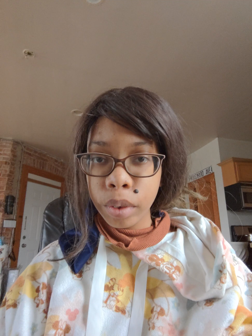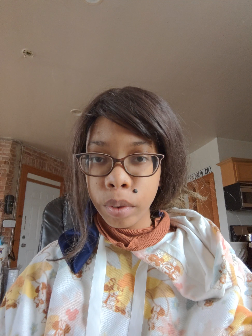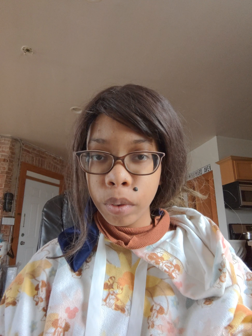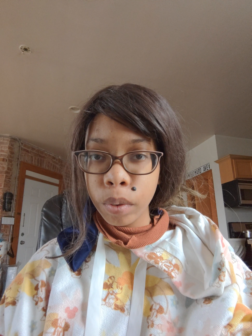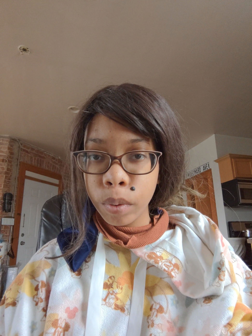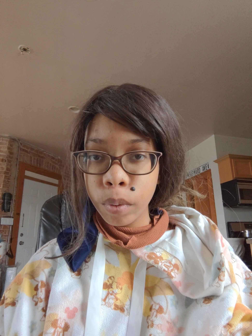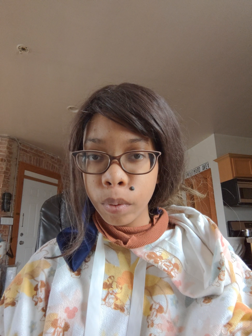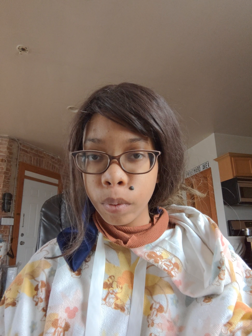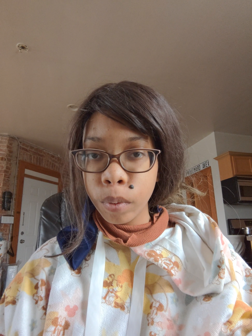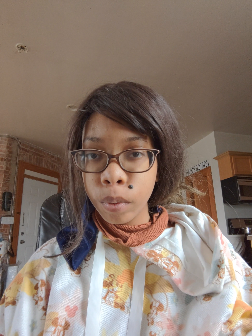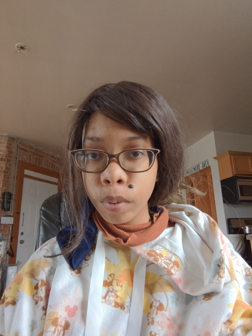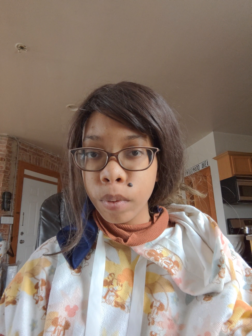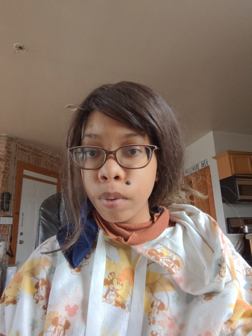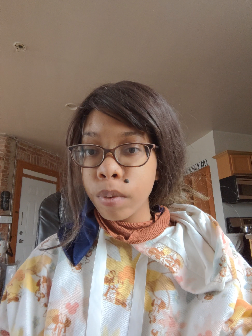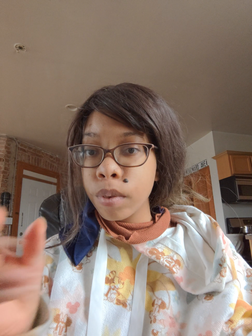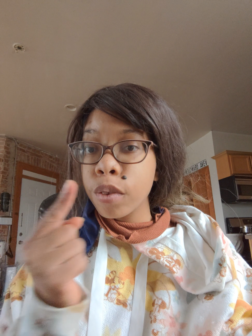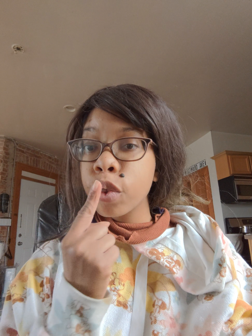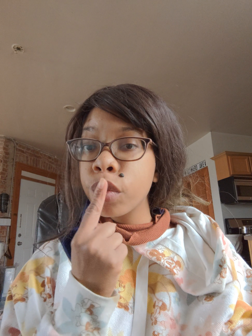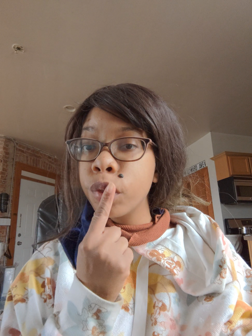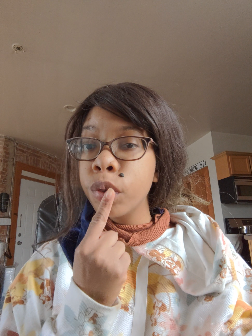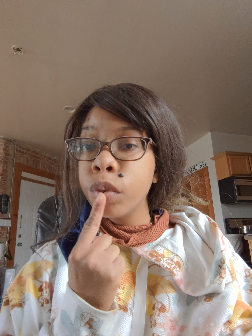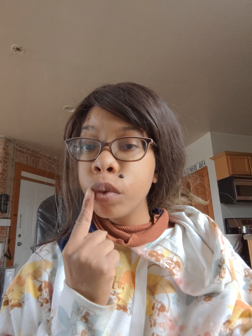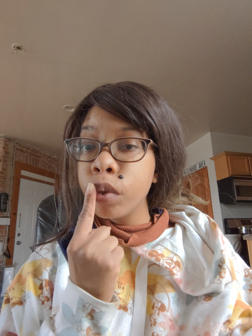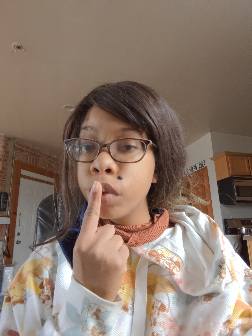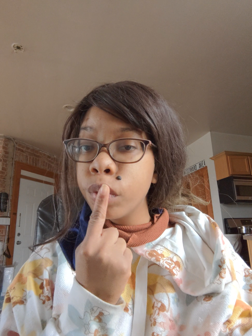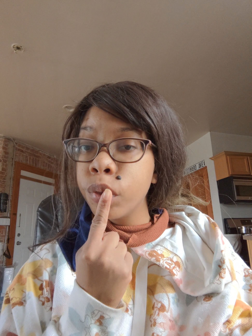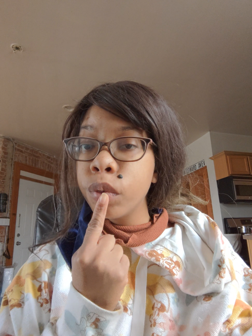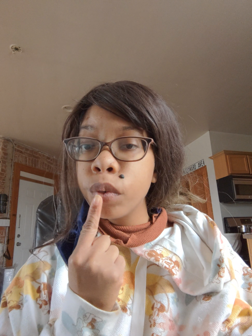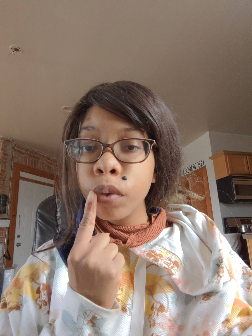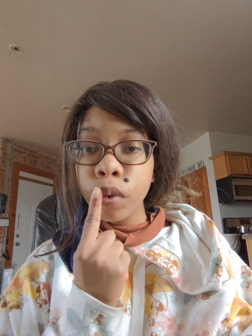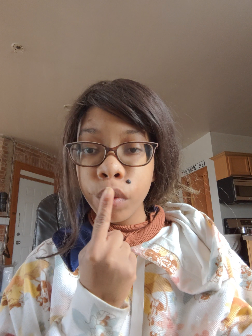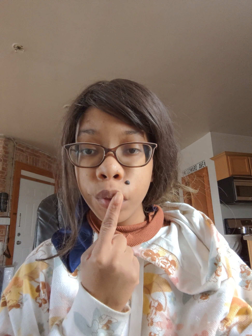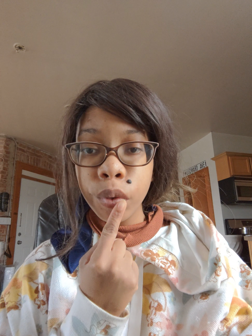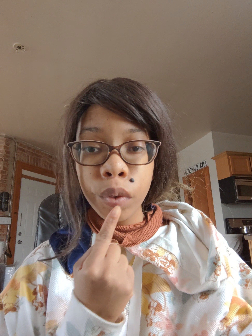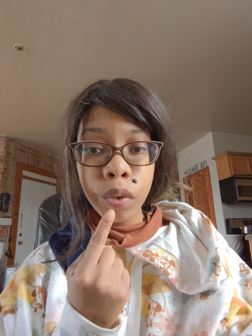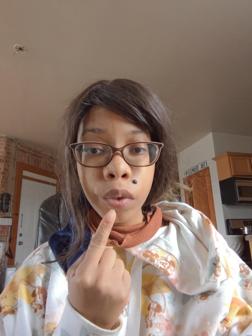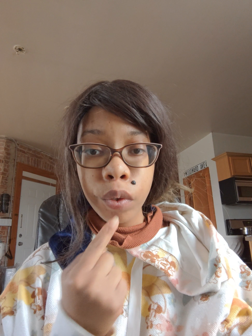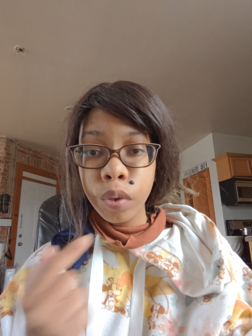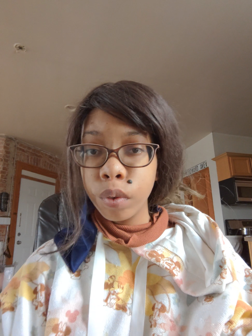lips